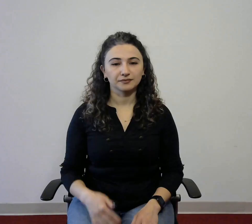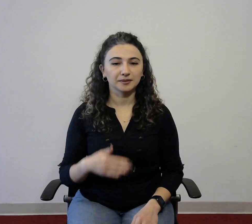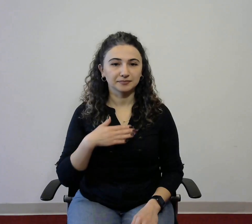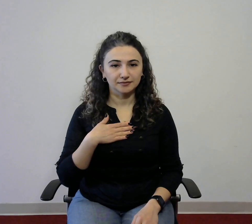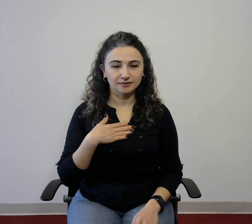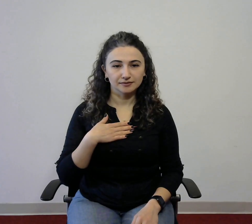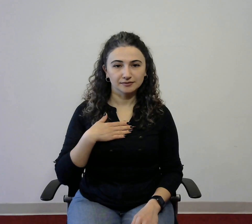mən